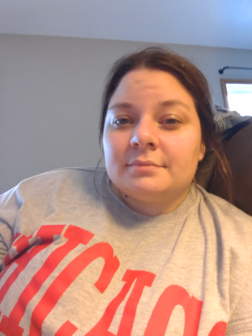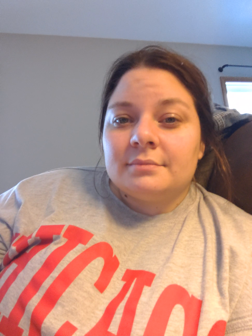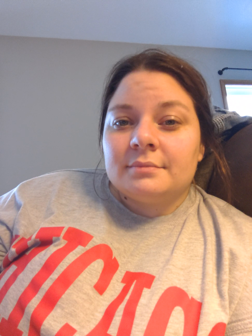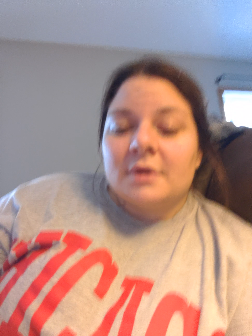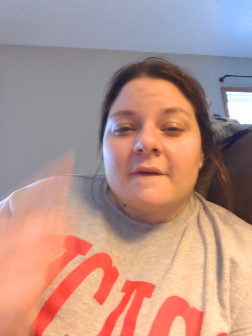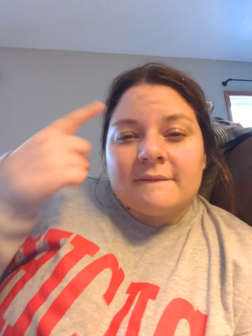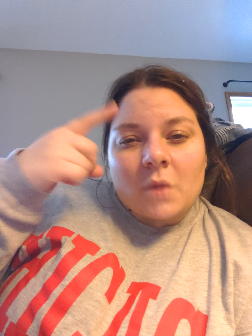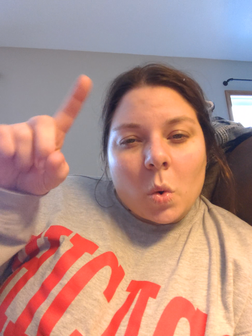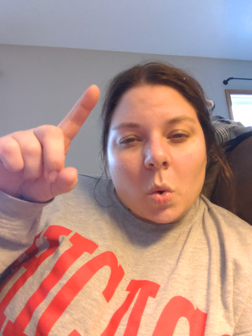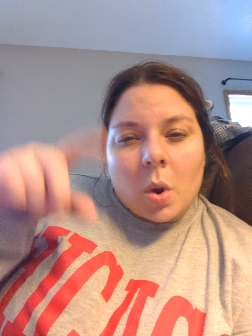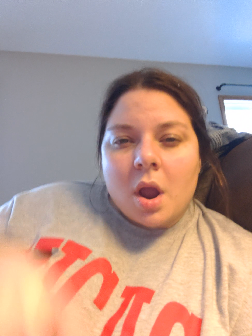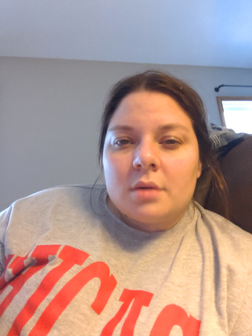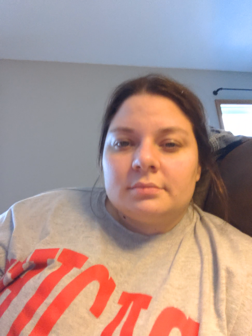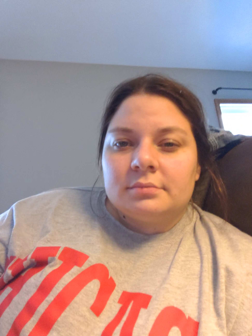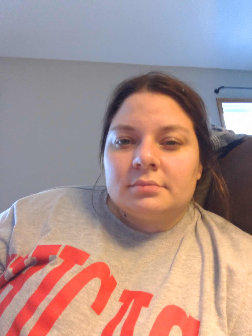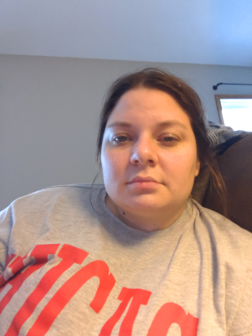for